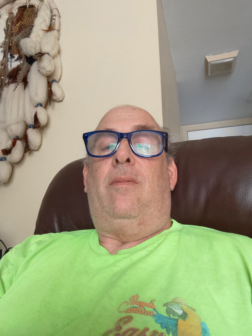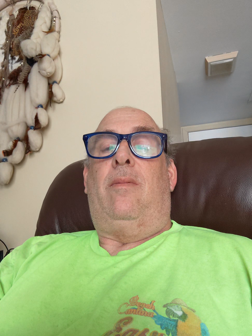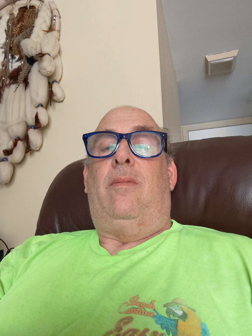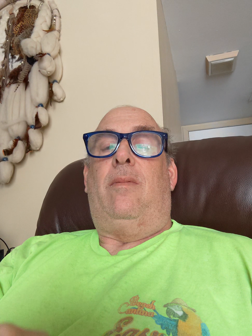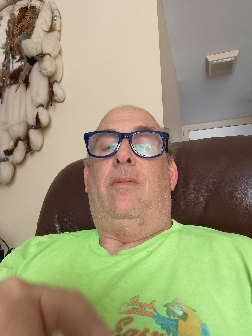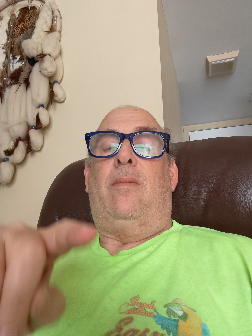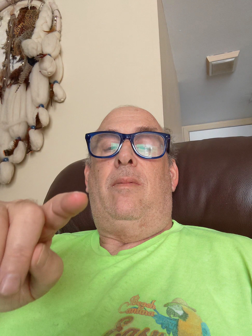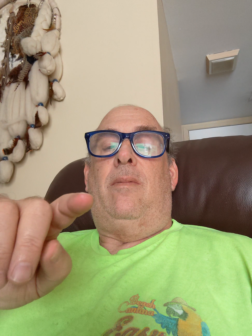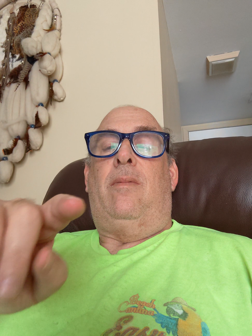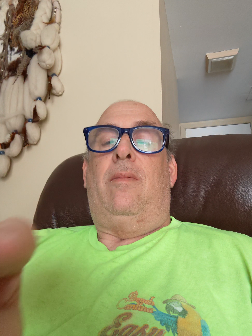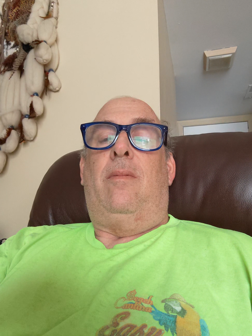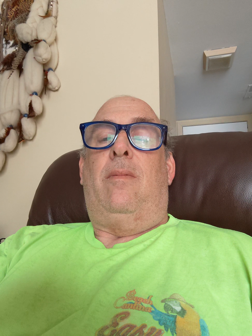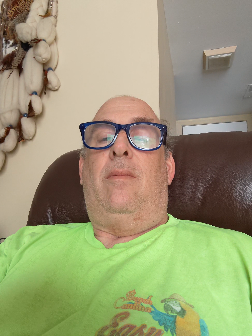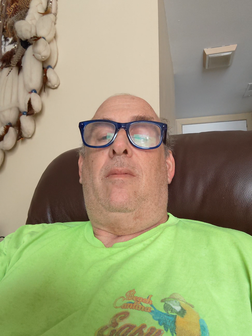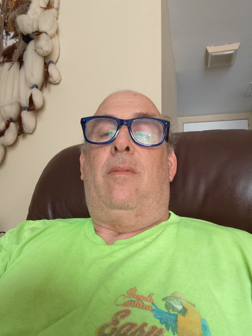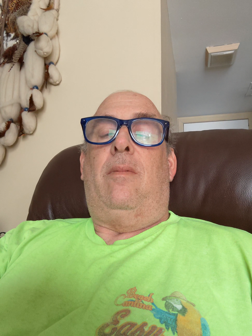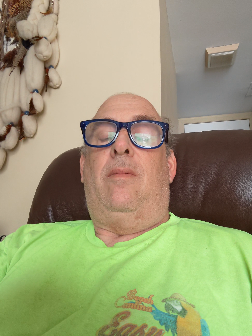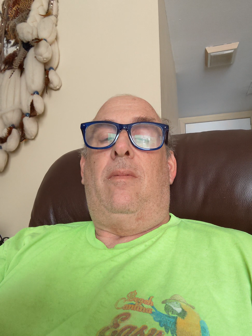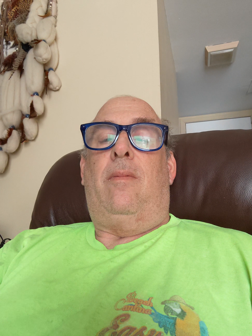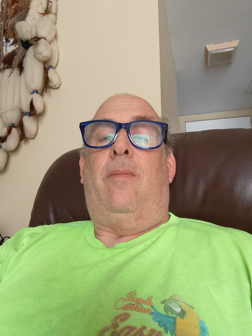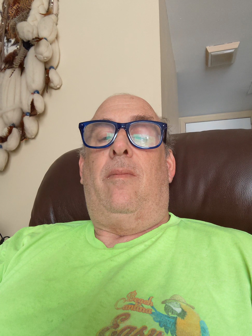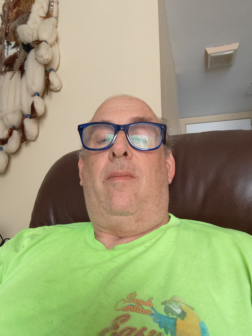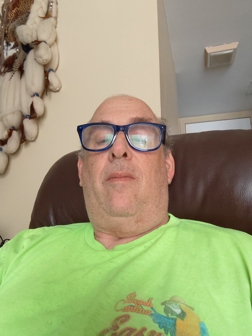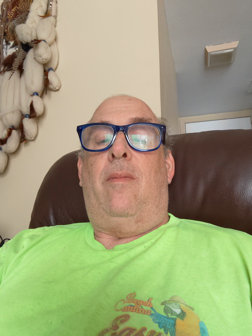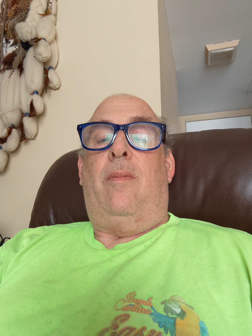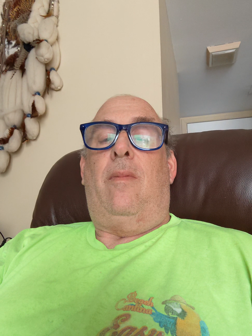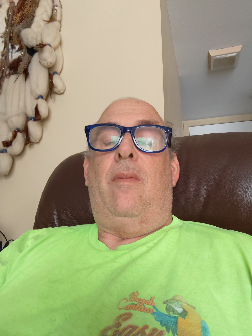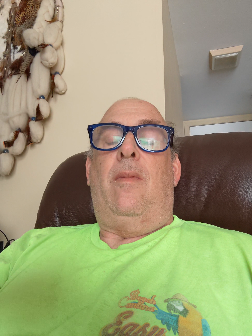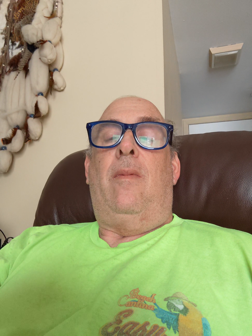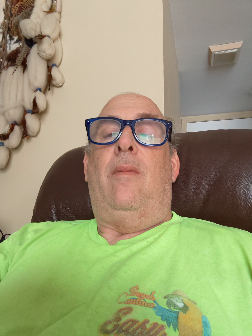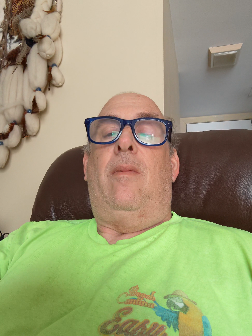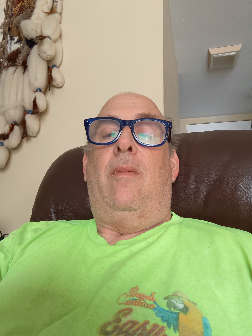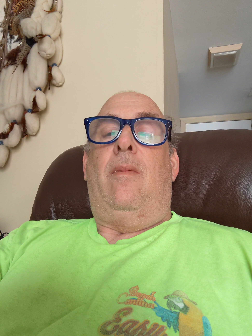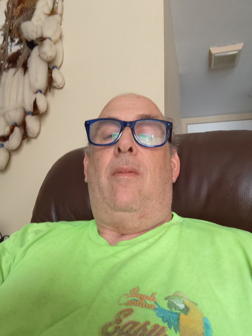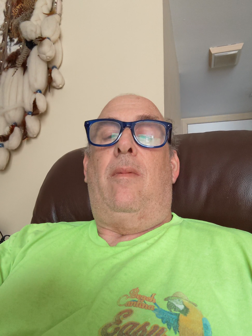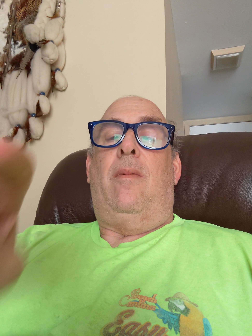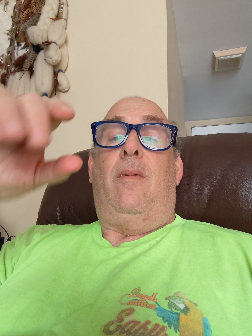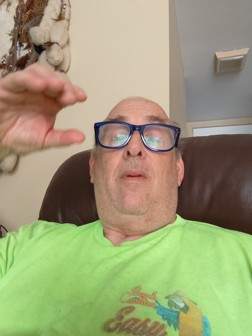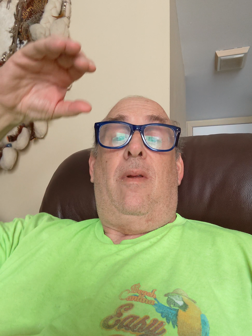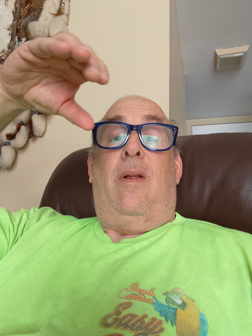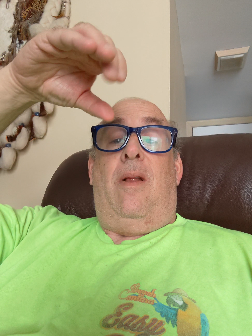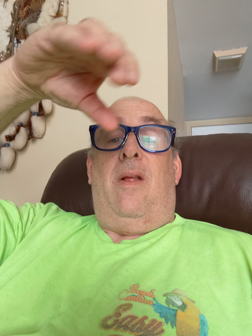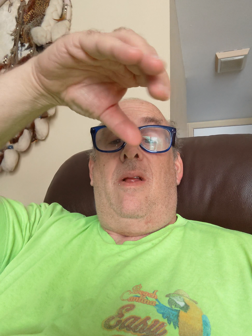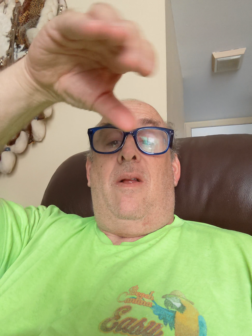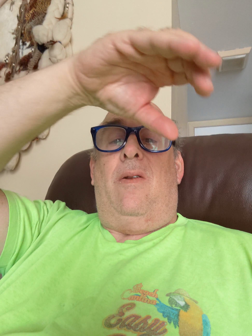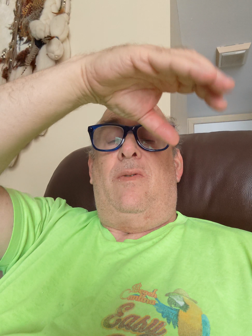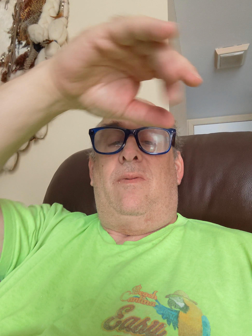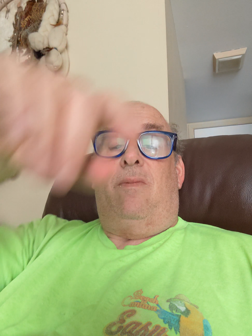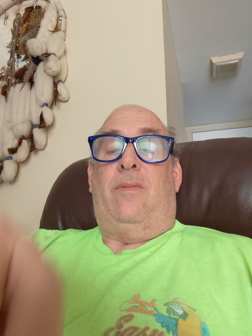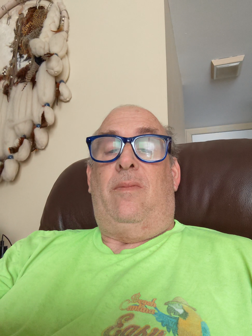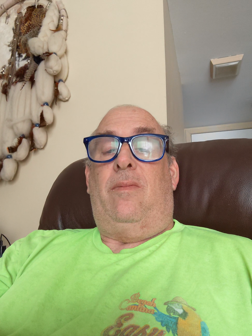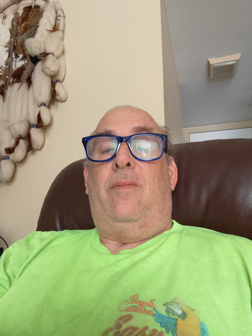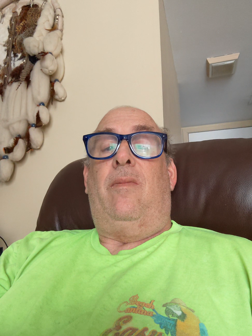cloud